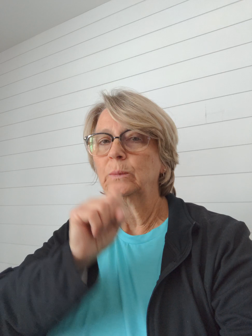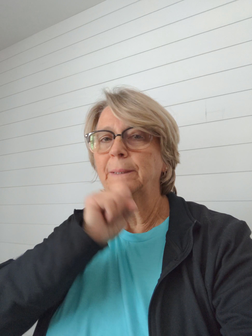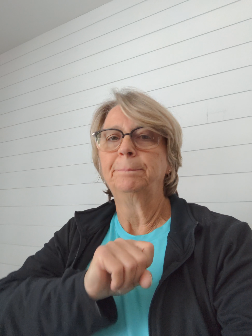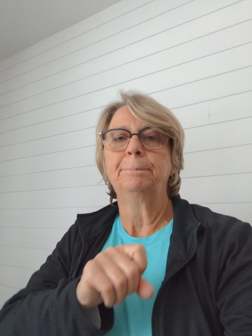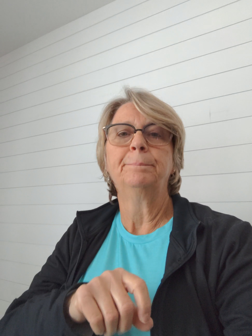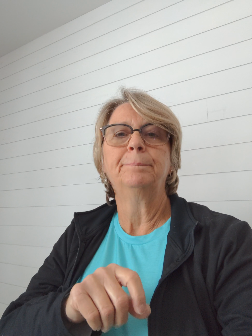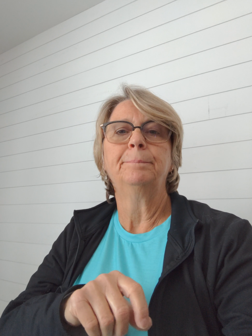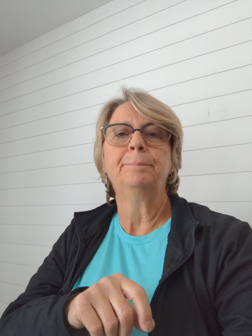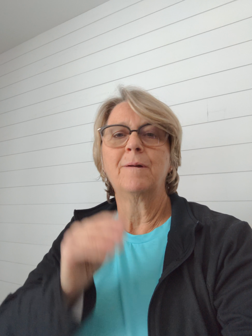ice cream